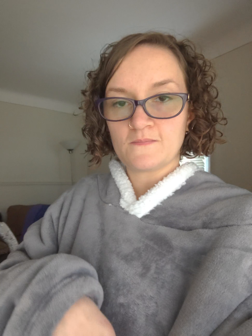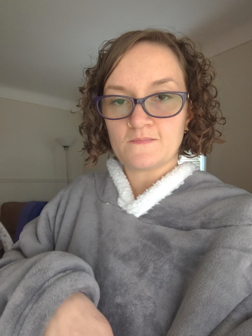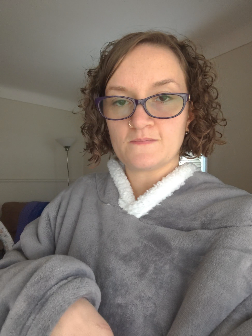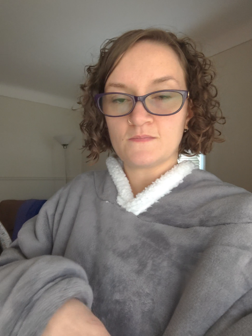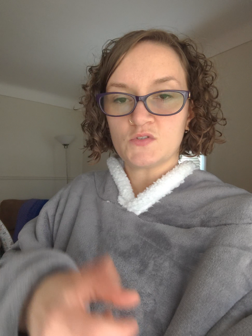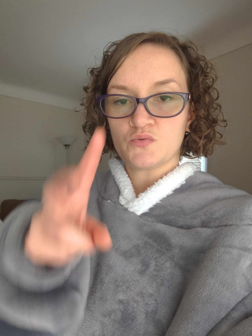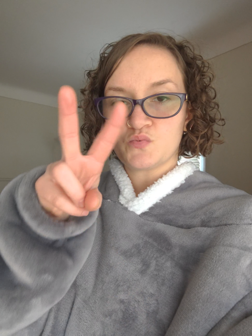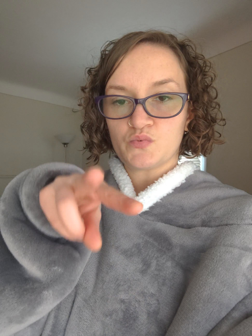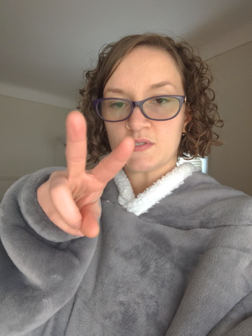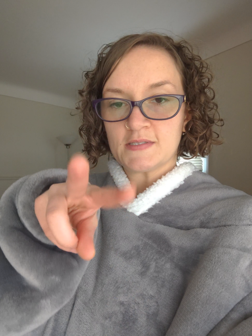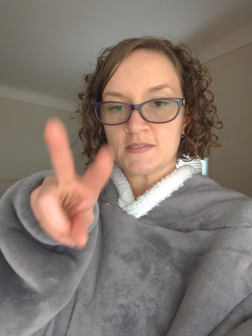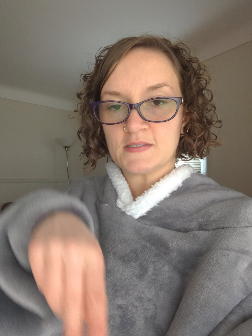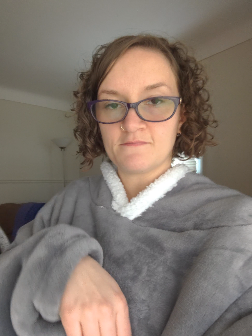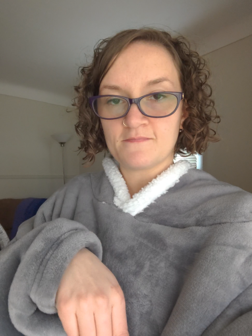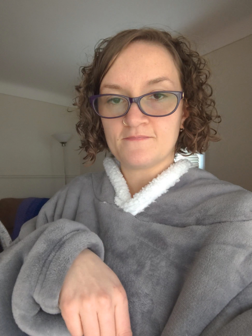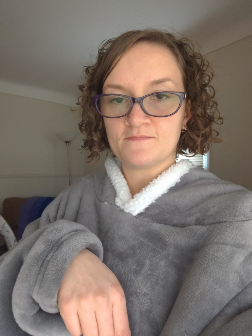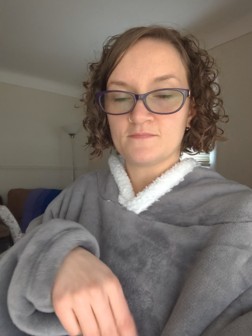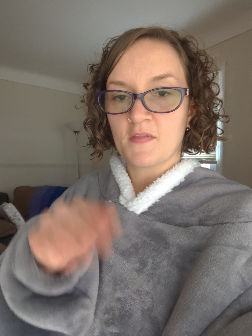read